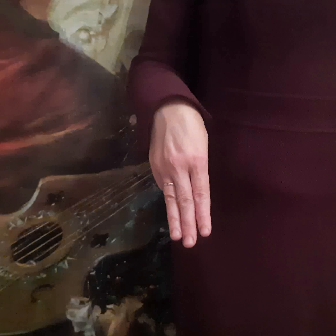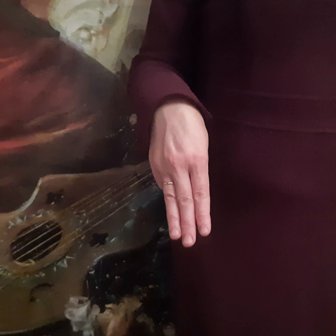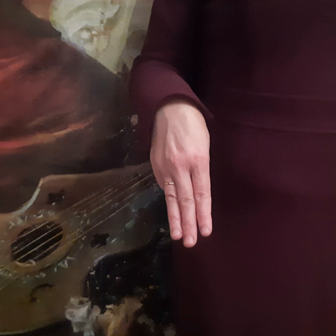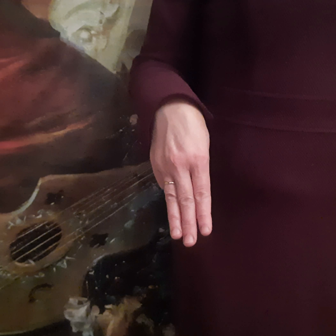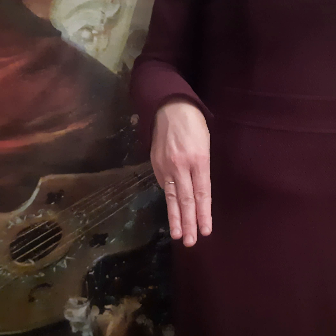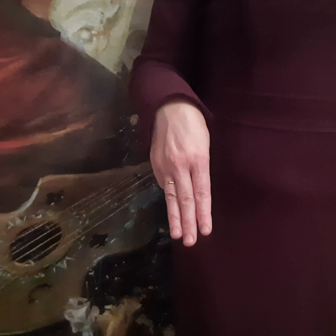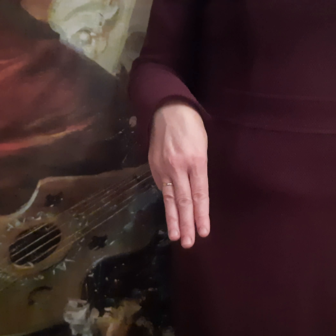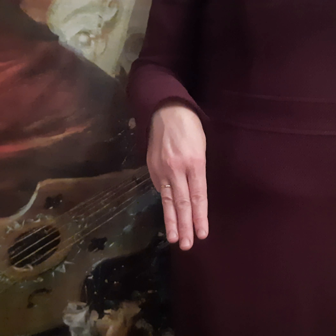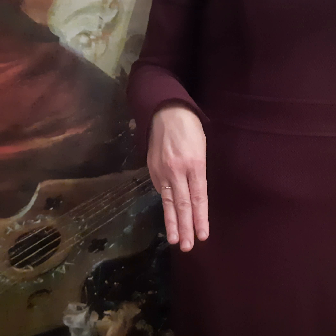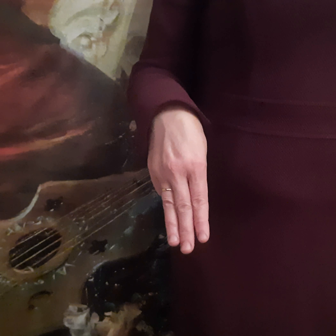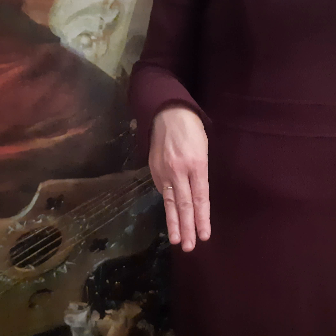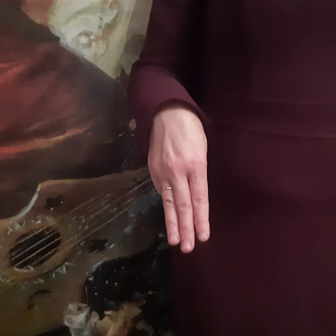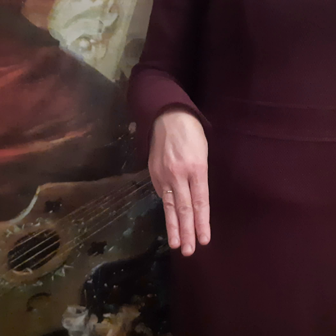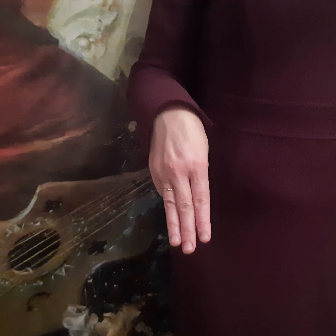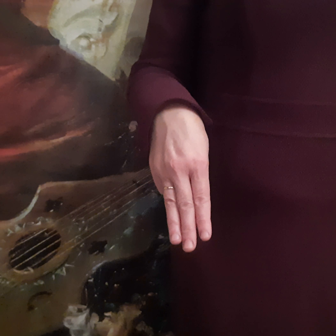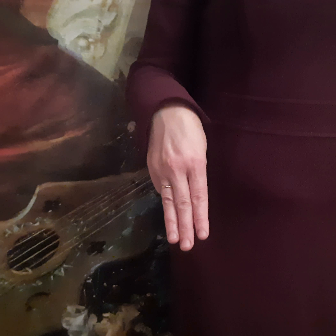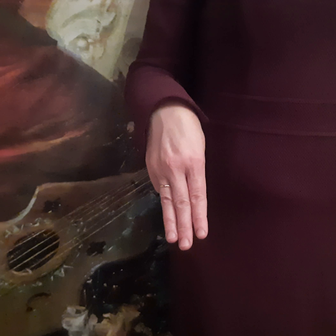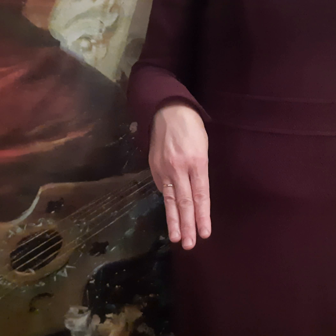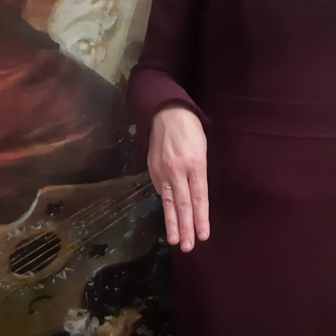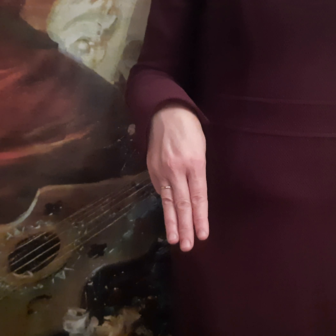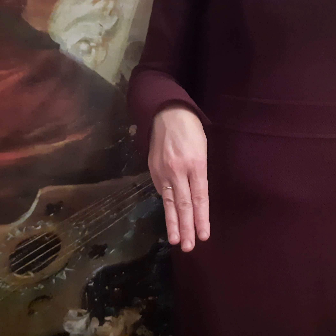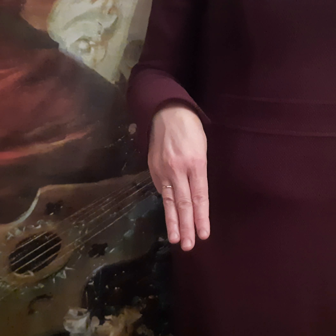Т